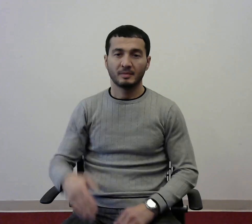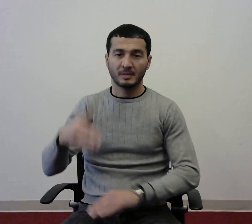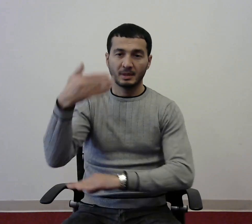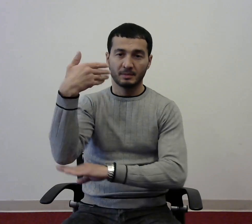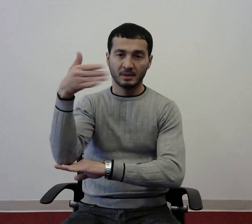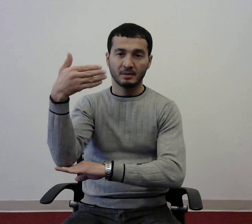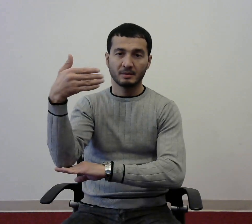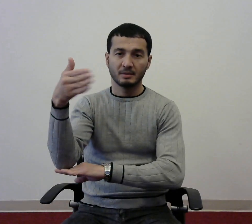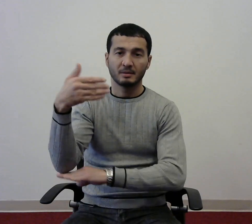bayraq